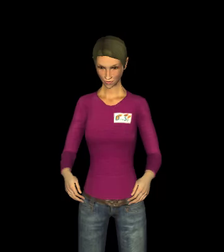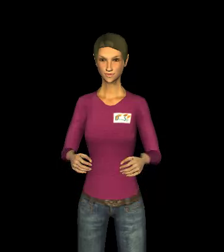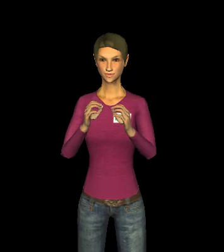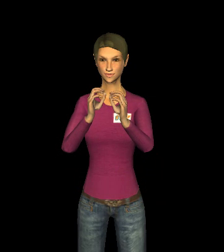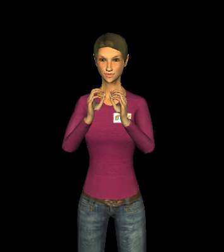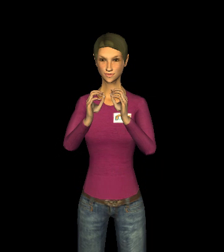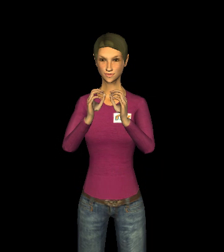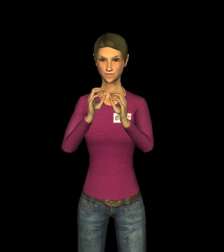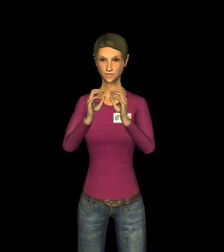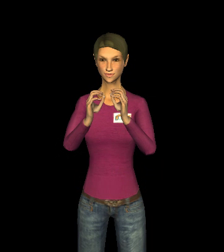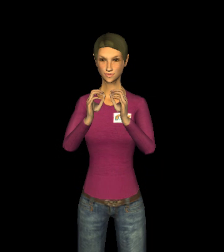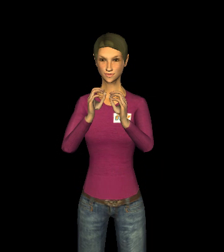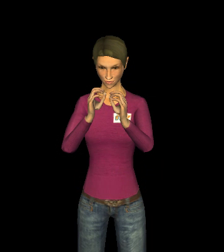فهم